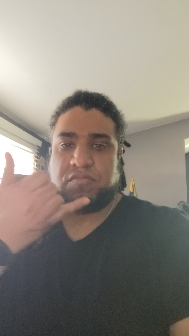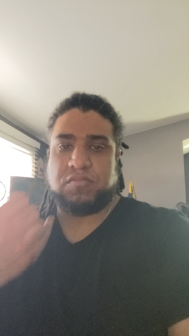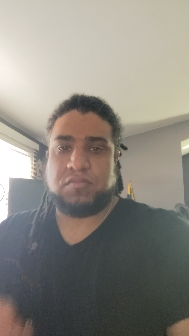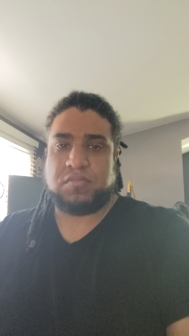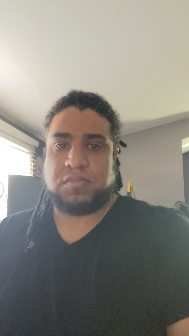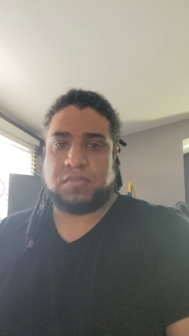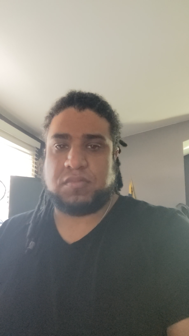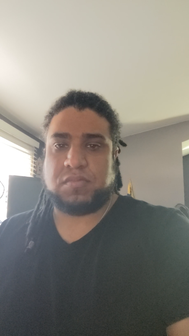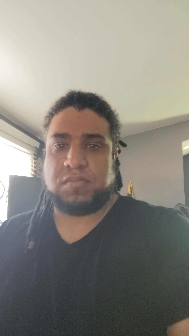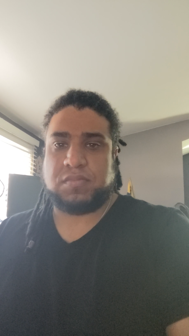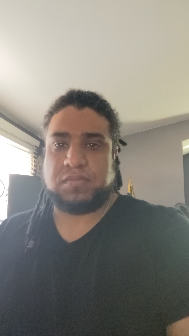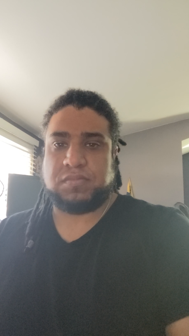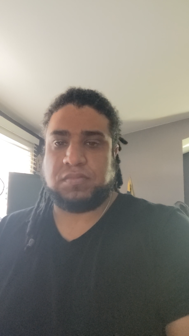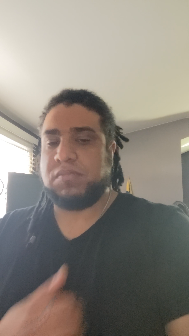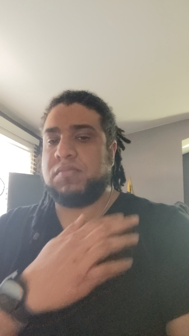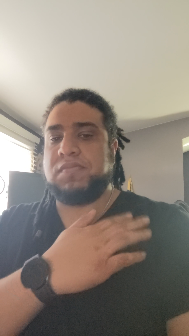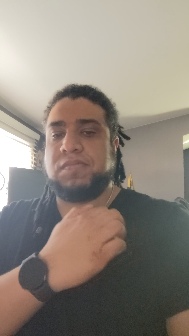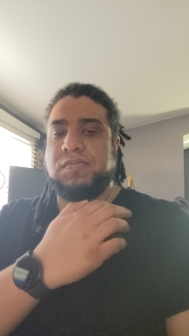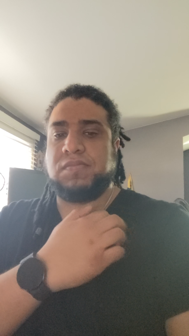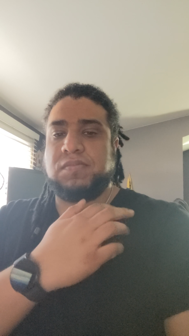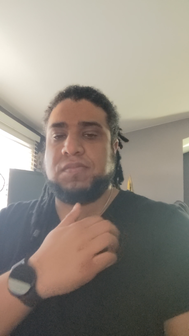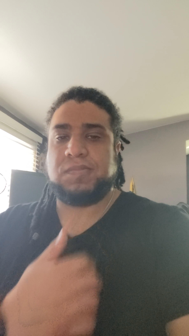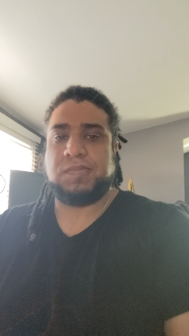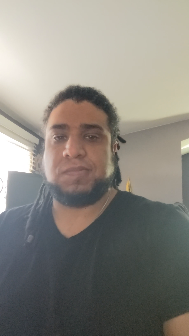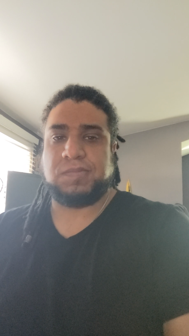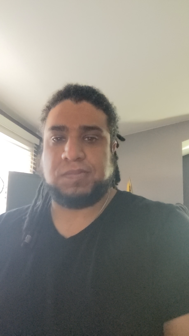bear